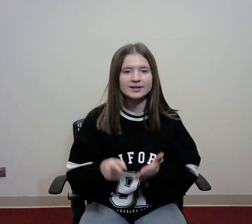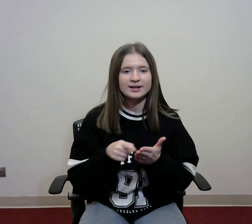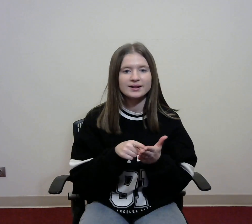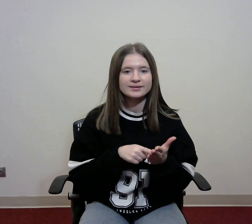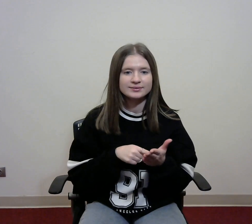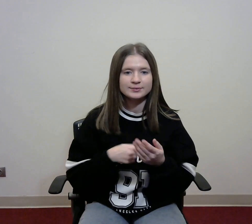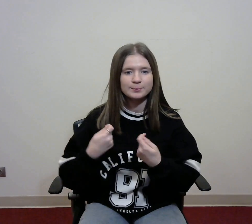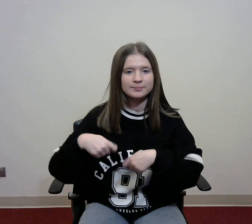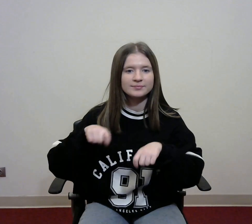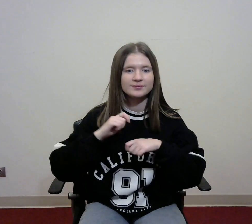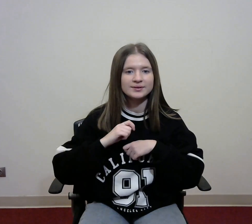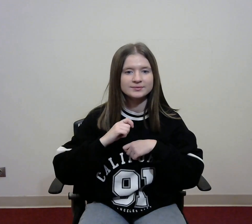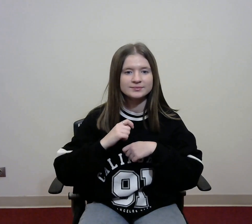etibarnamə